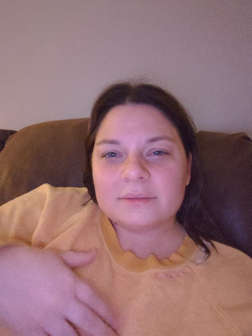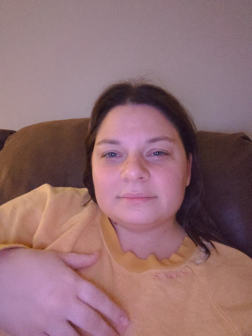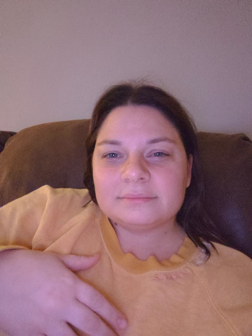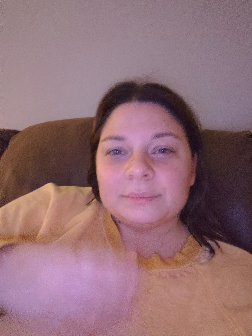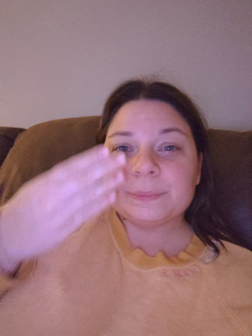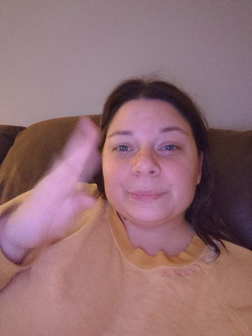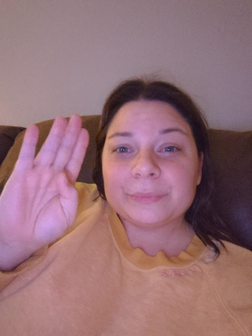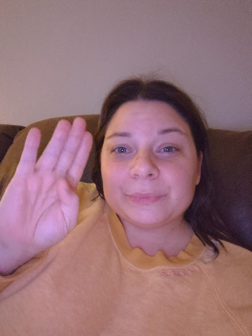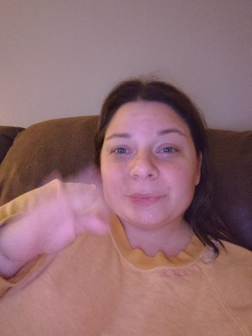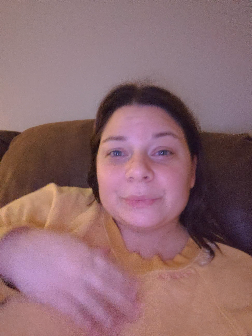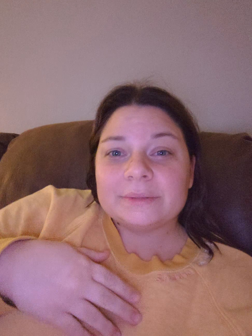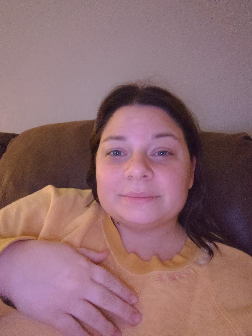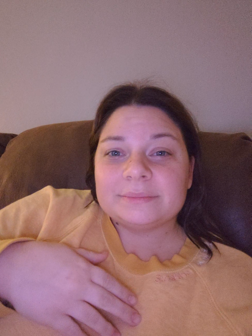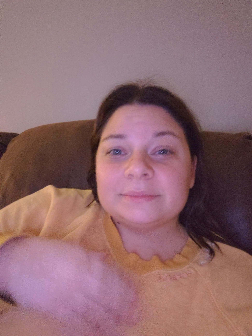blue